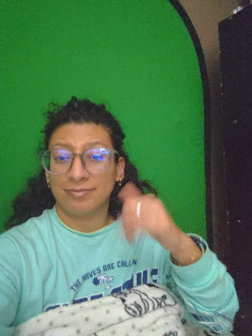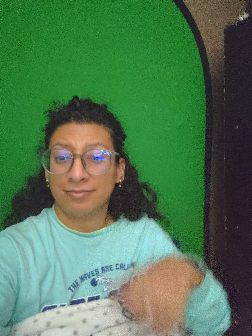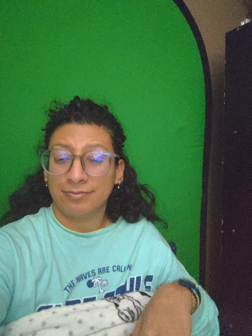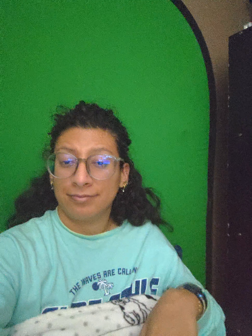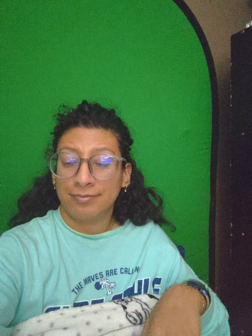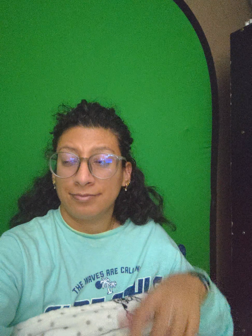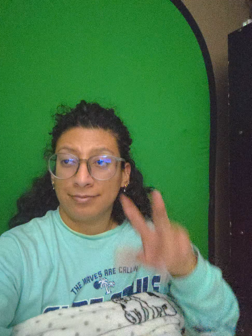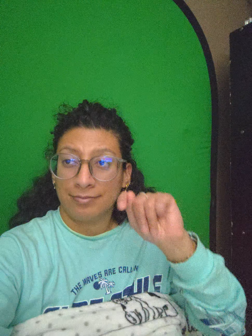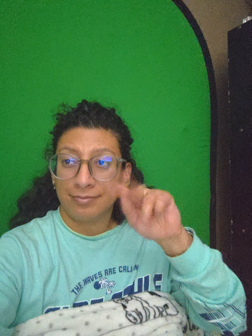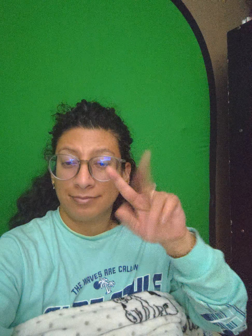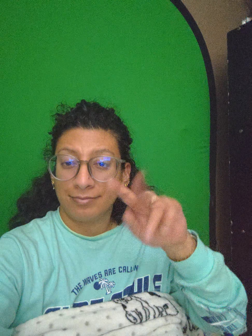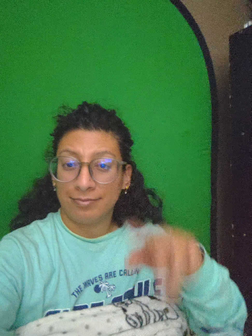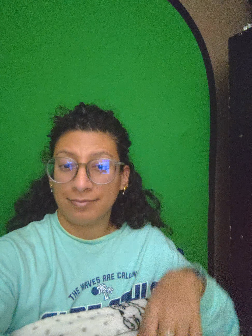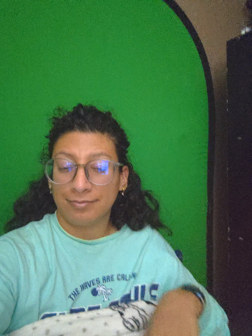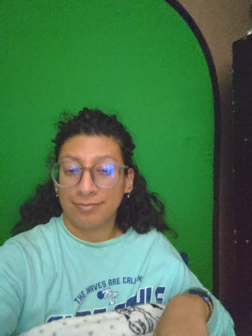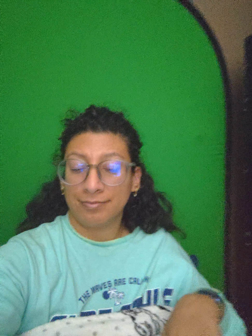TV